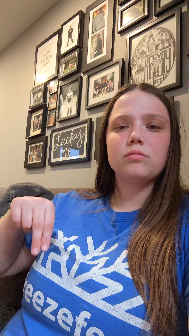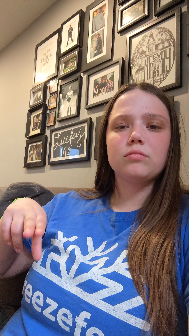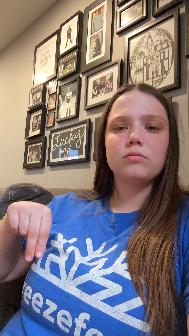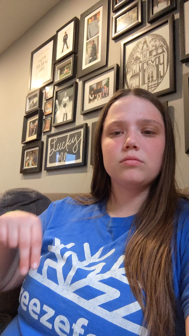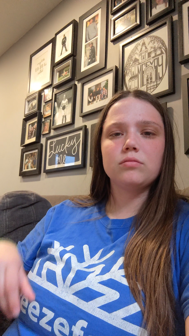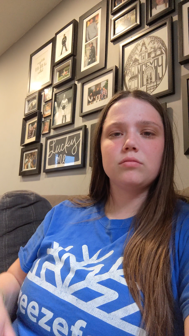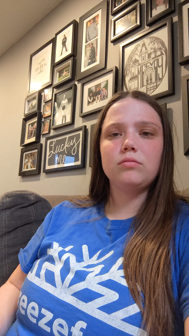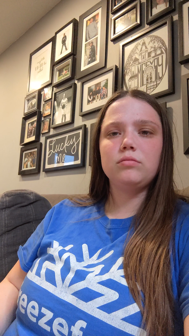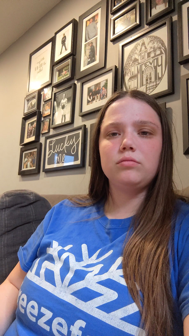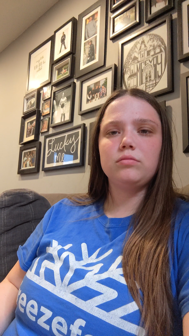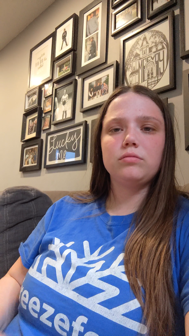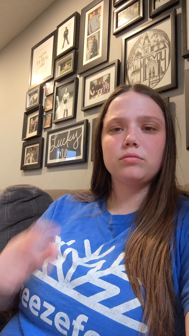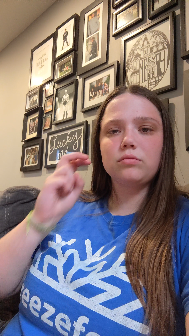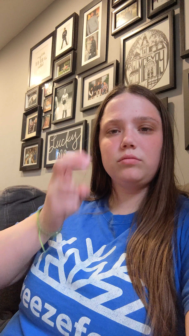hard